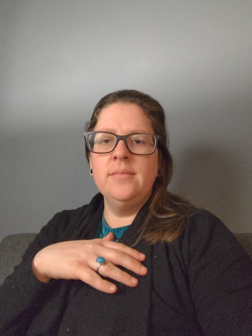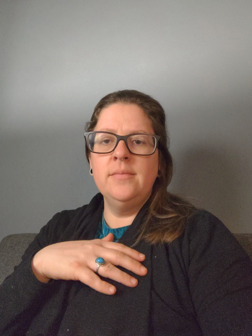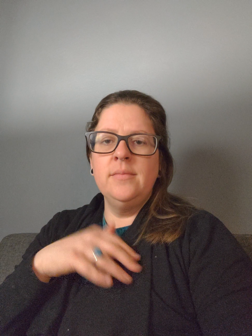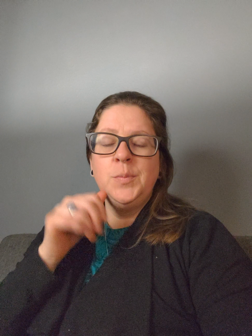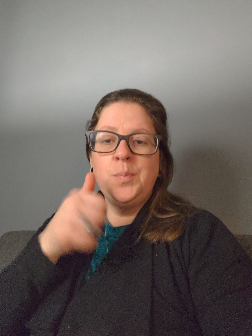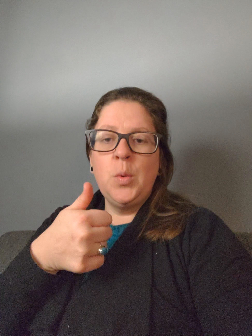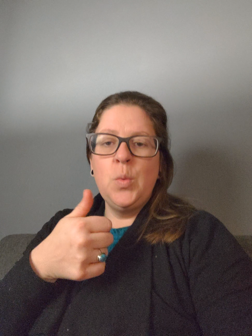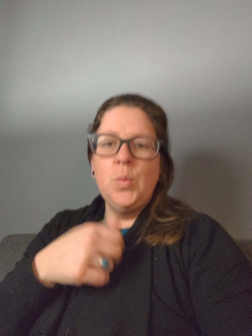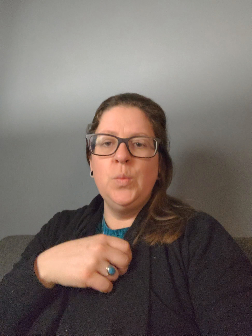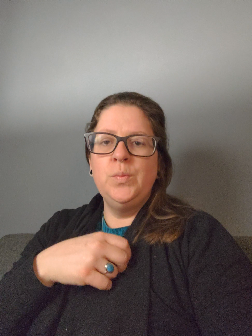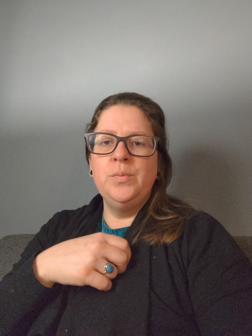tomorrow